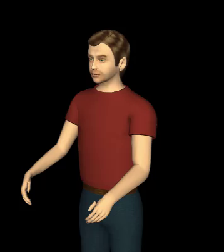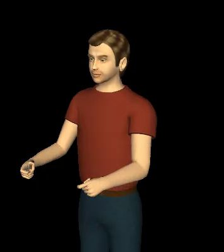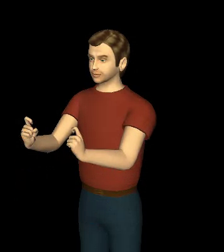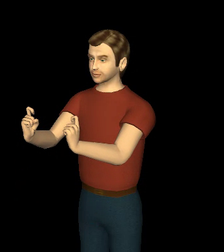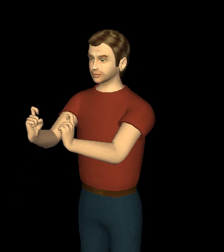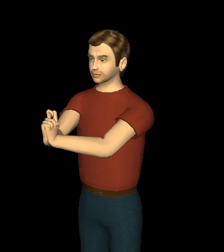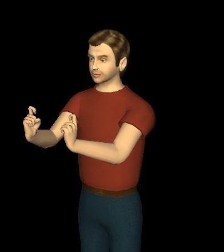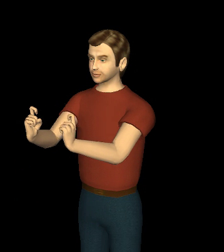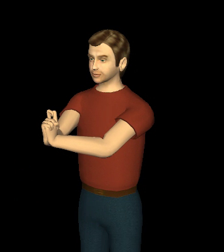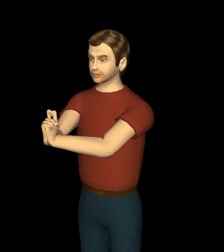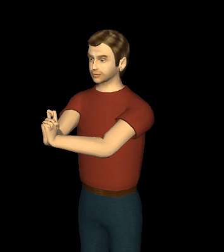كهربائي